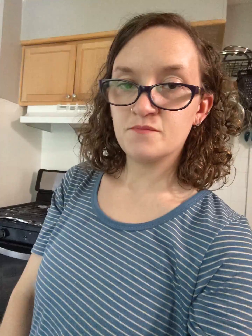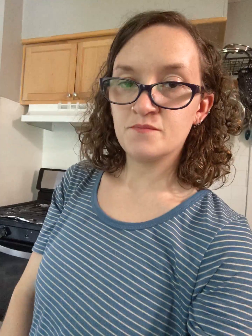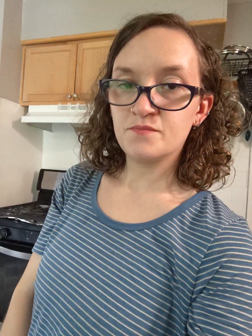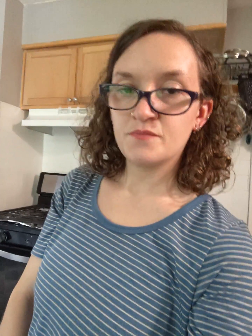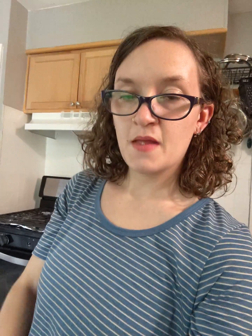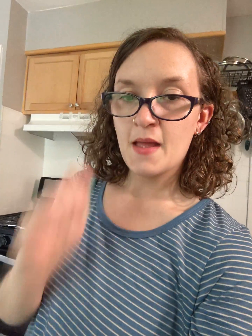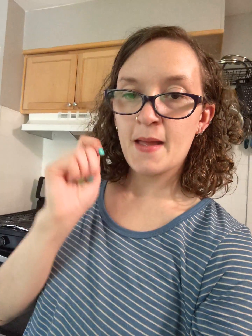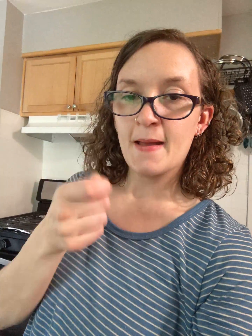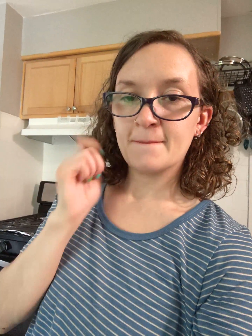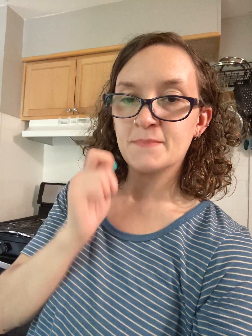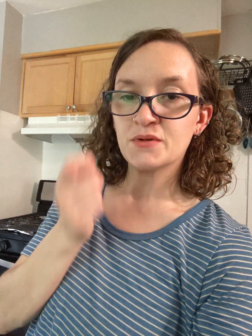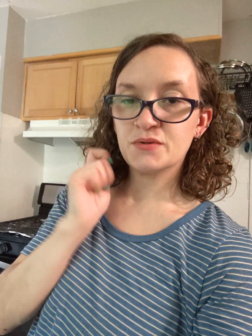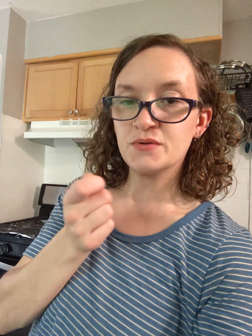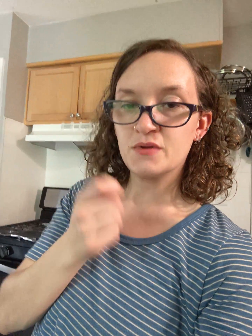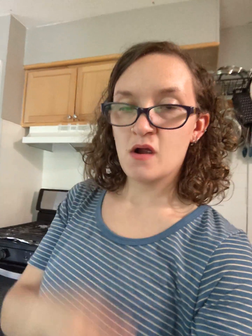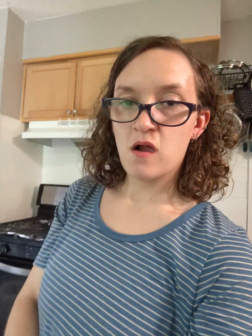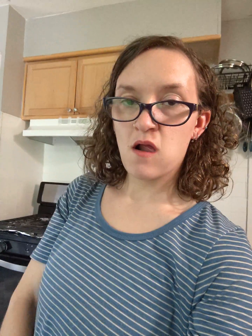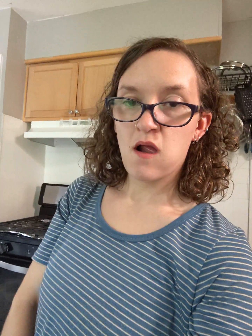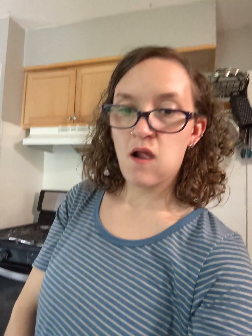hammer